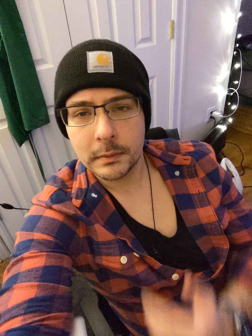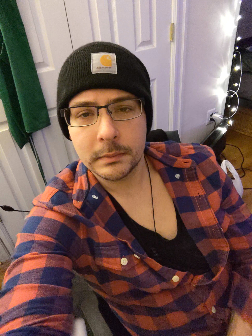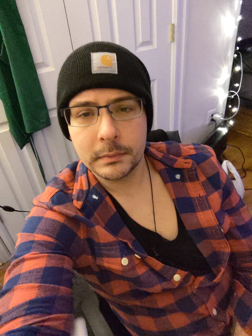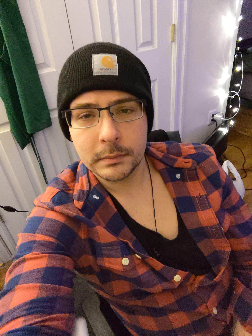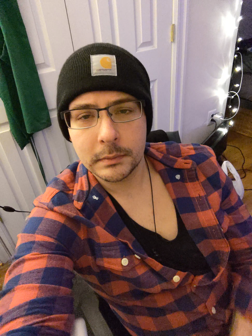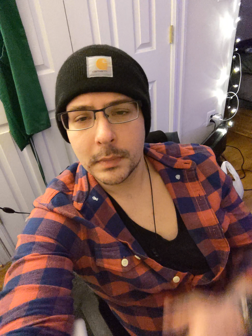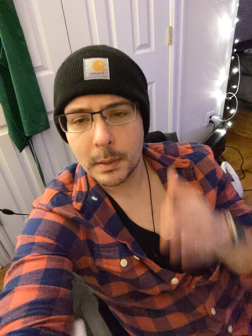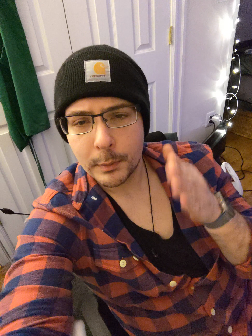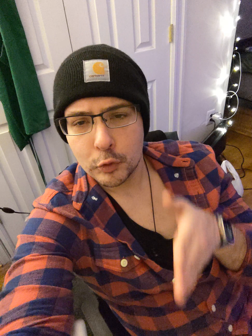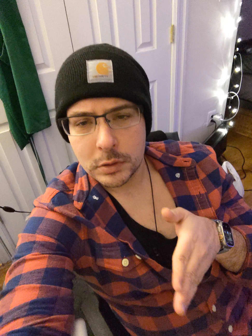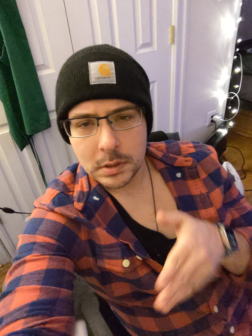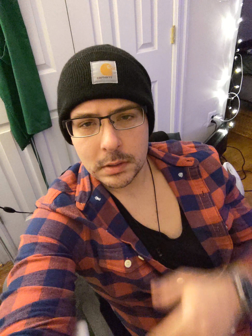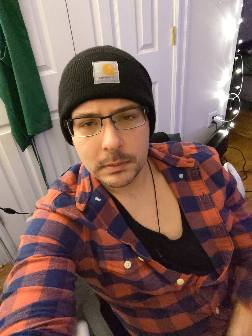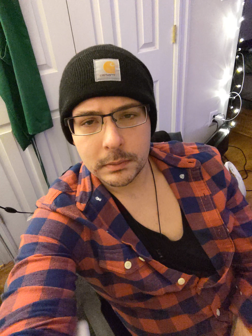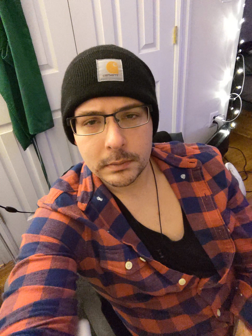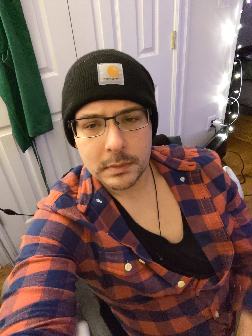person